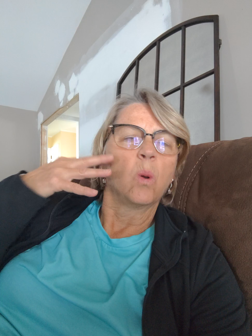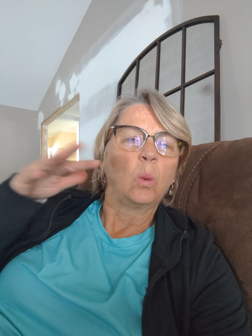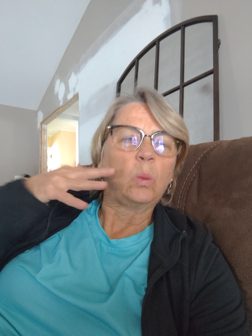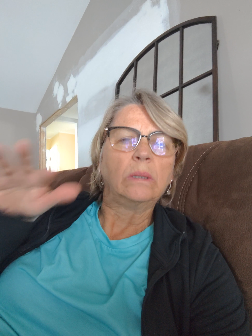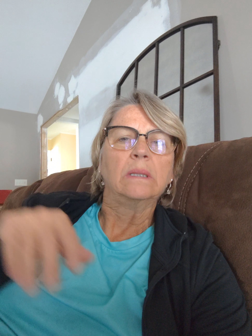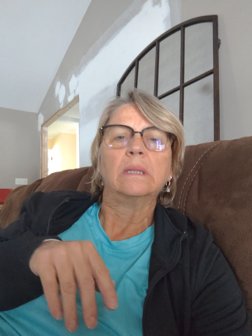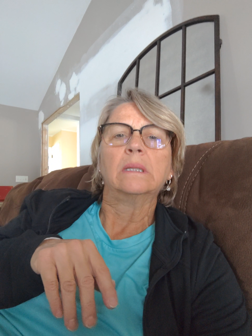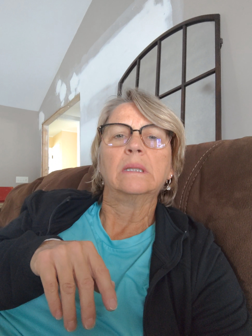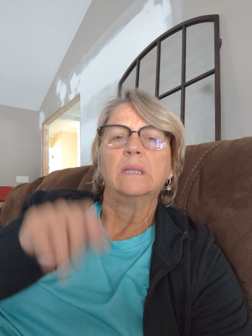noisy